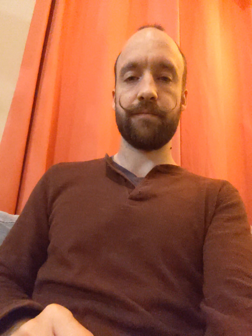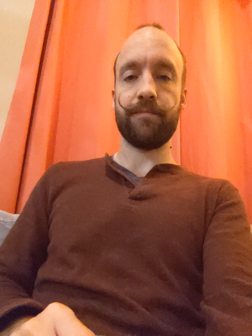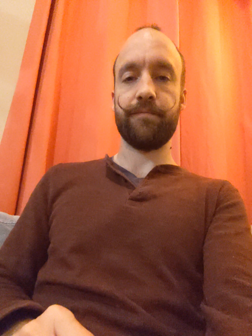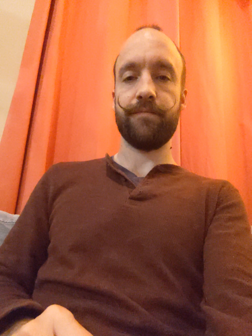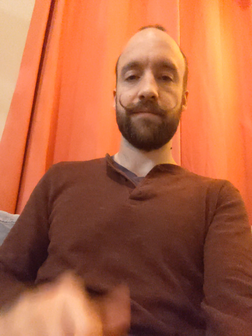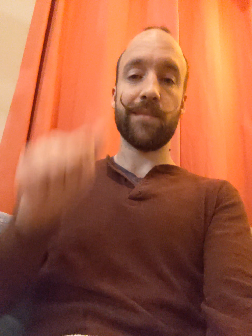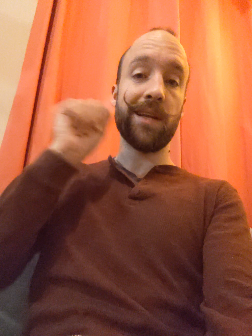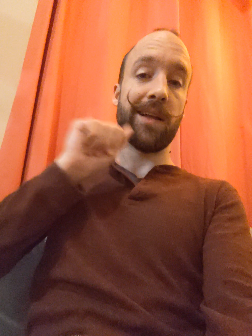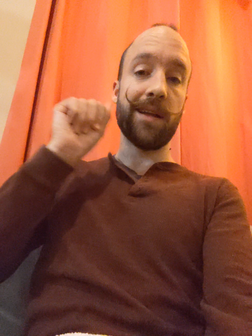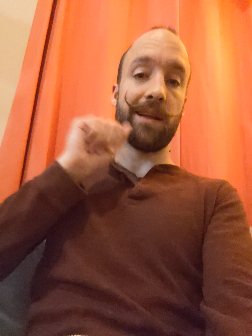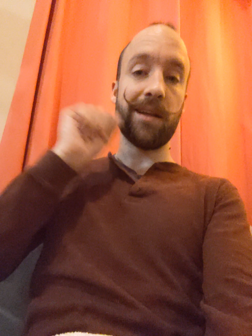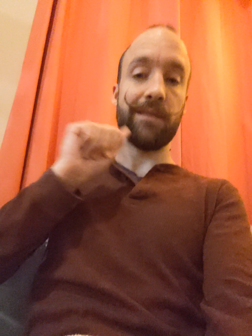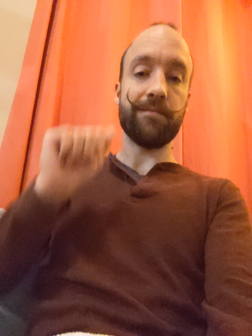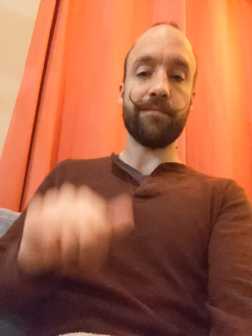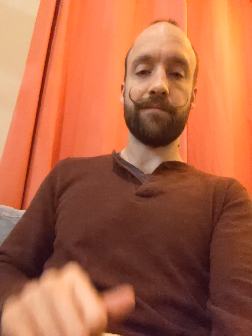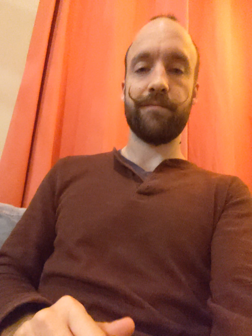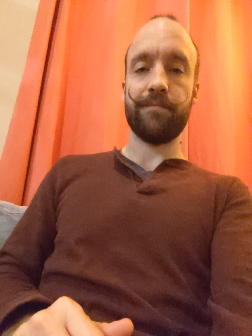aunt